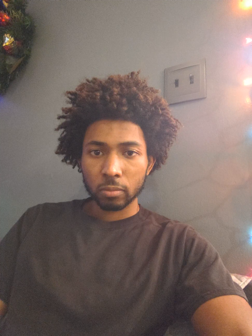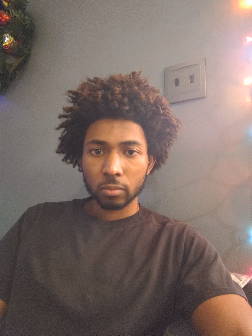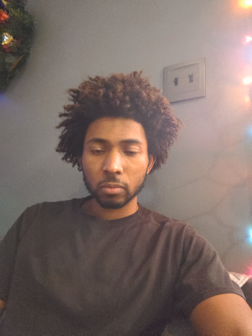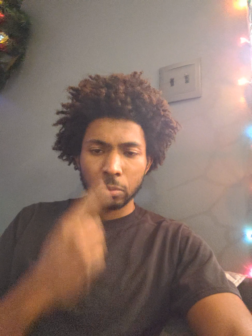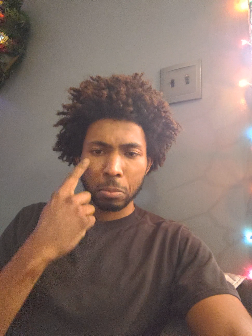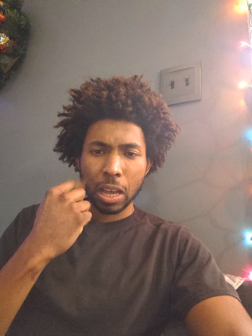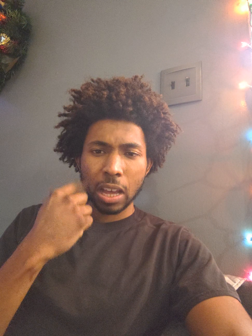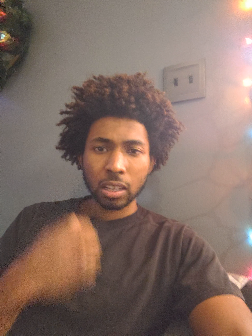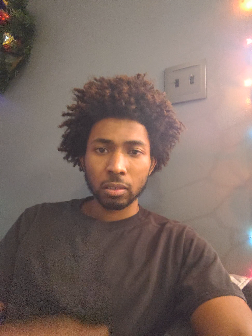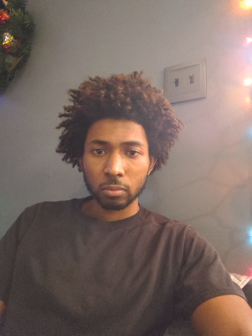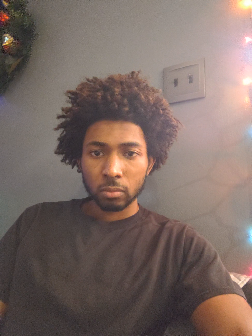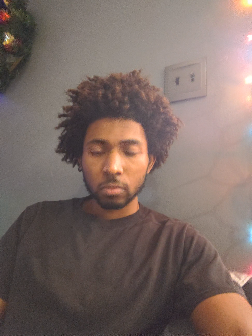cry